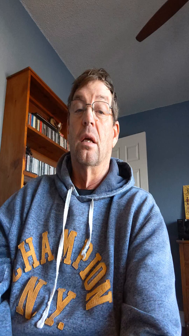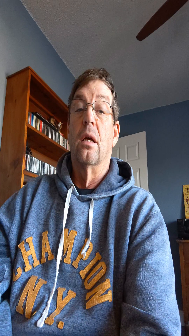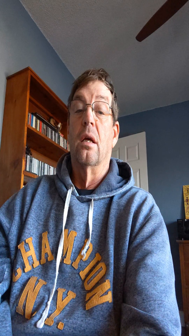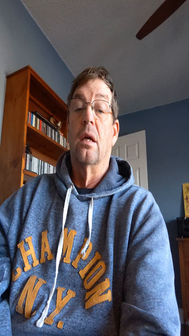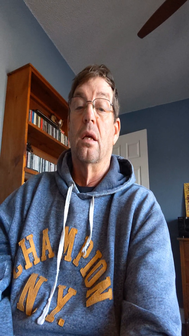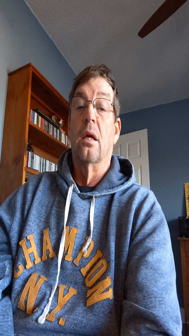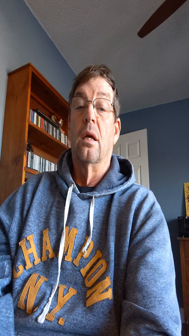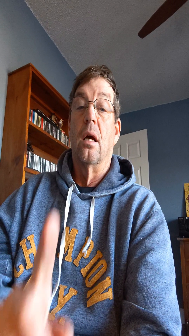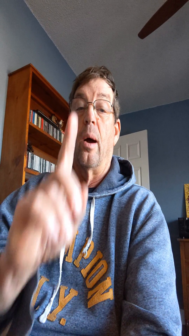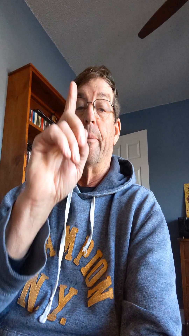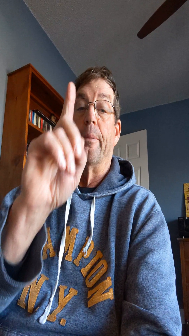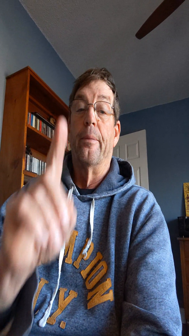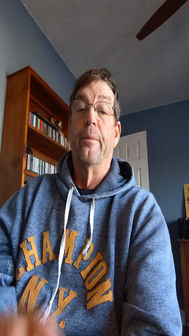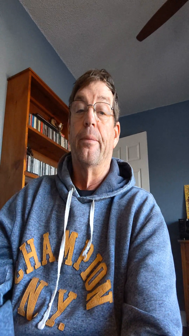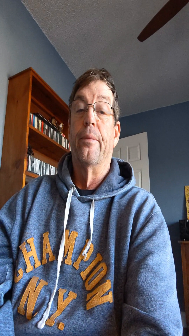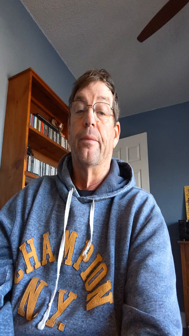up